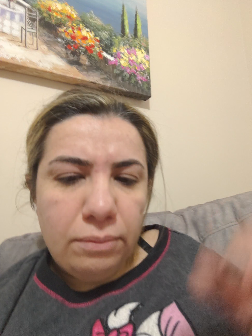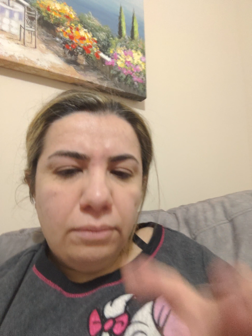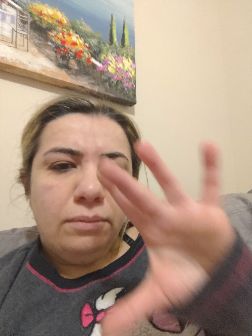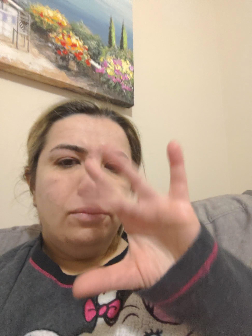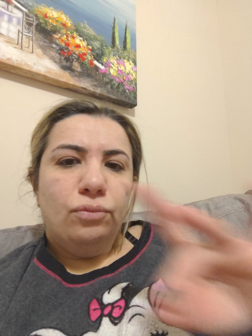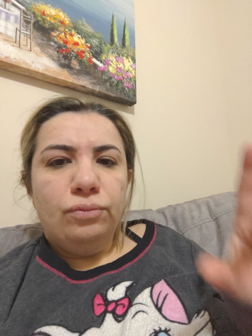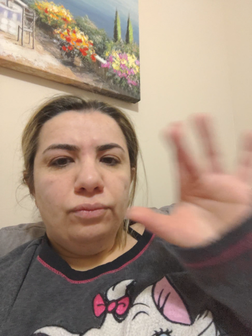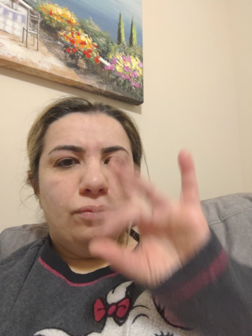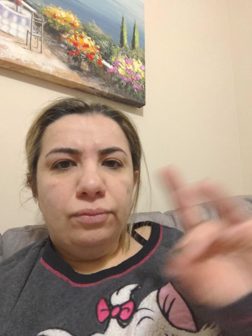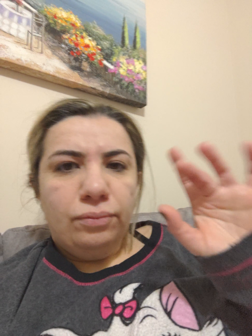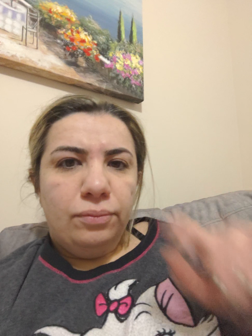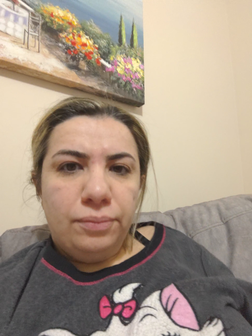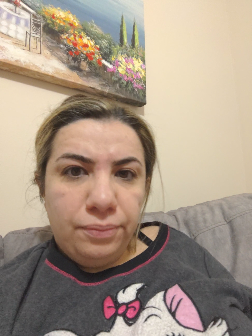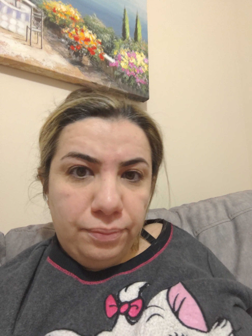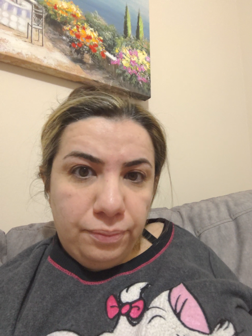story